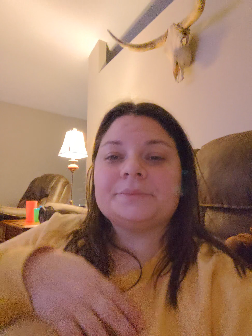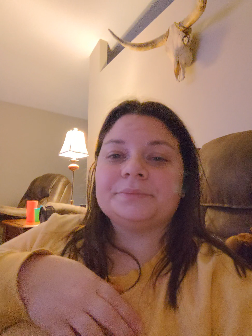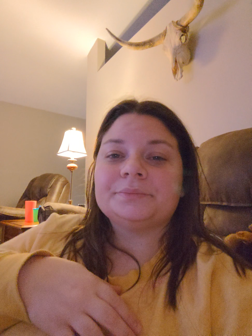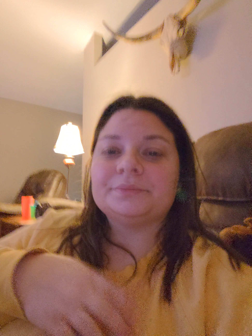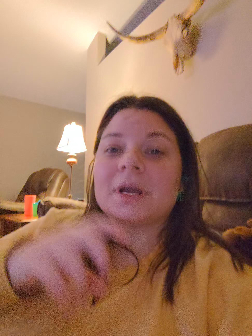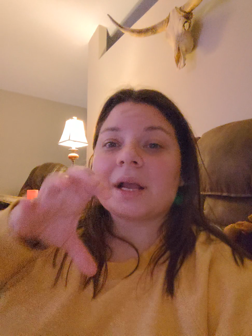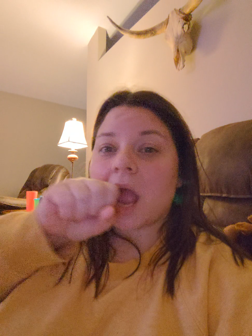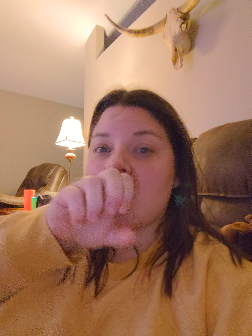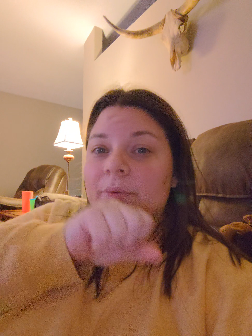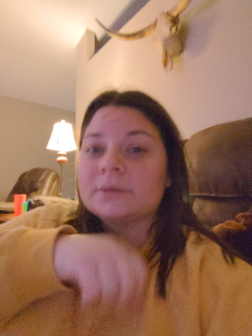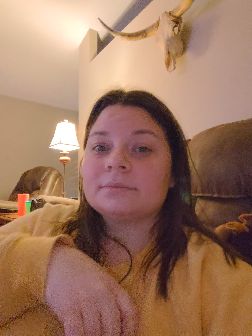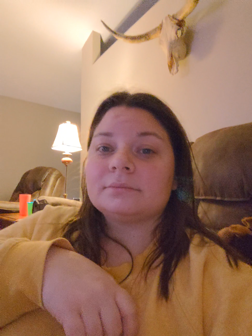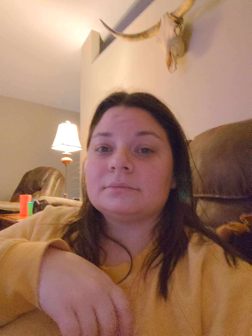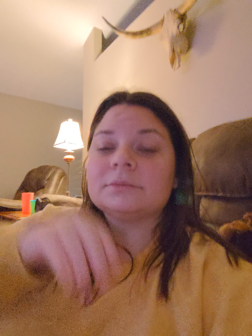carrot